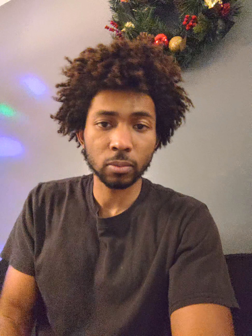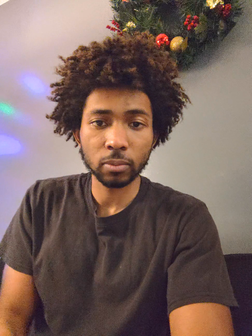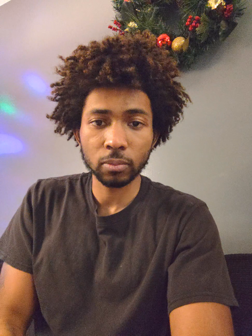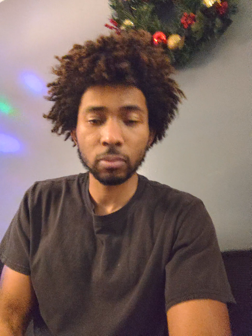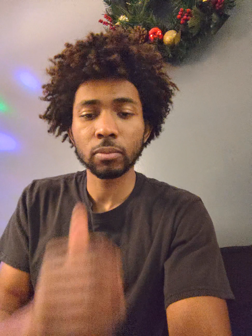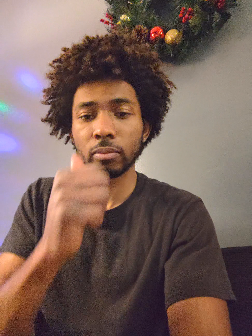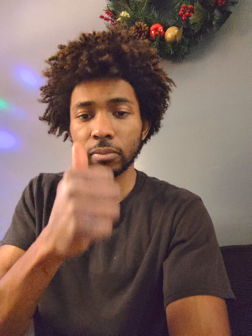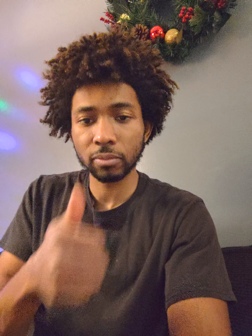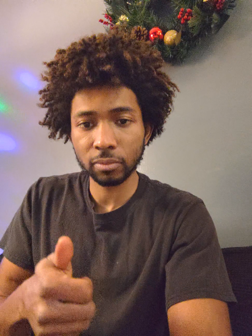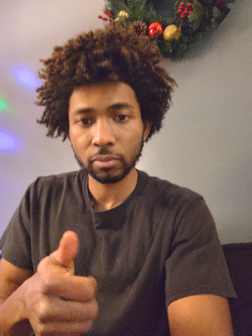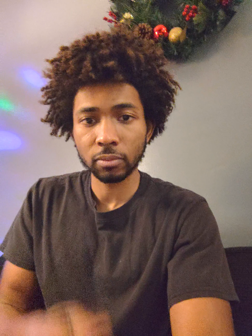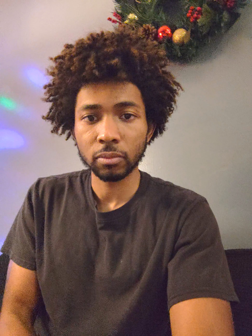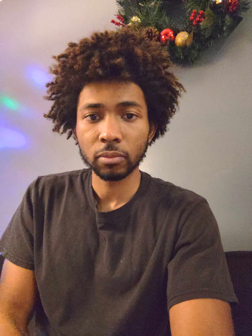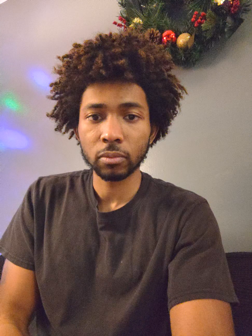every